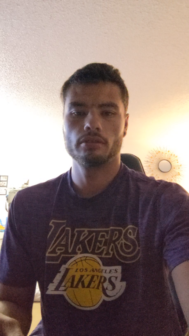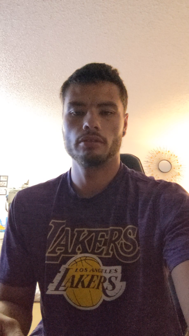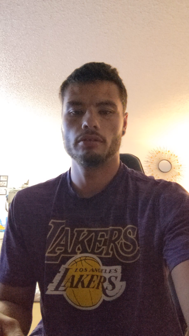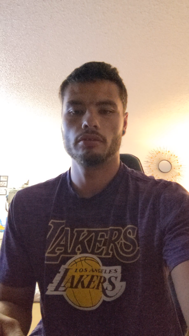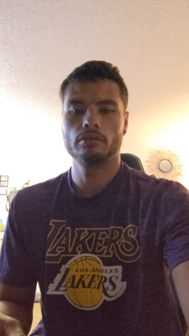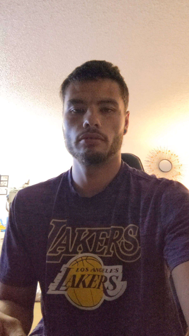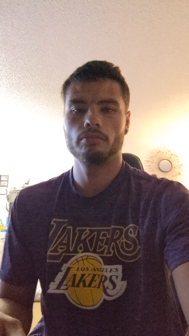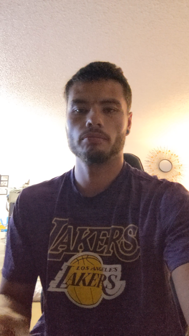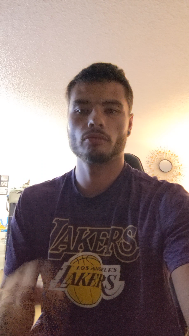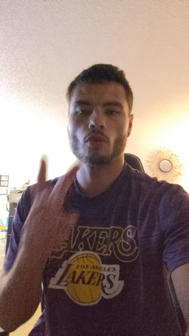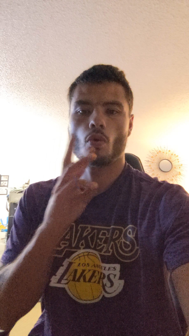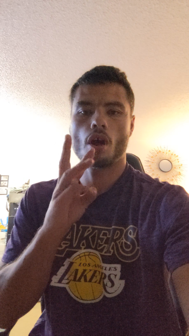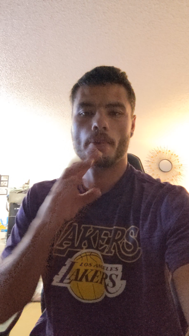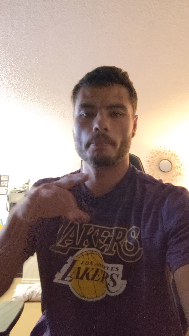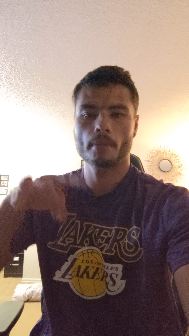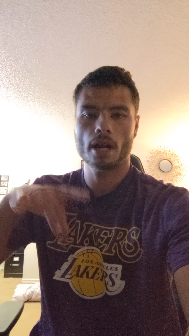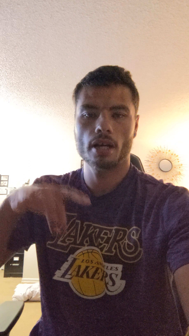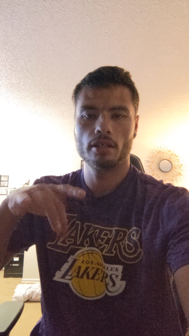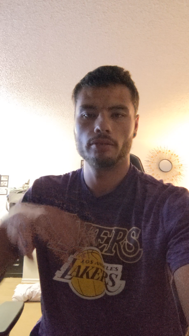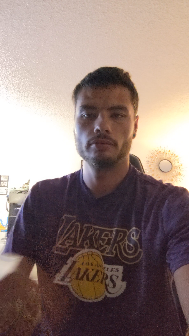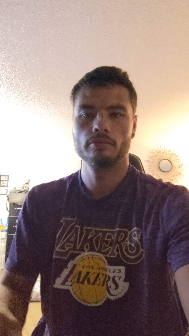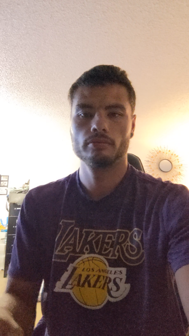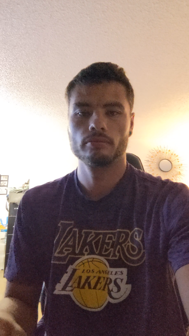melon